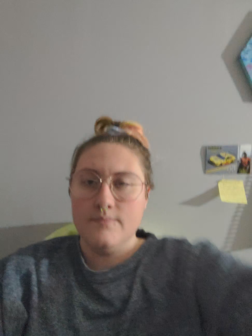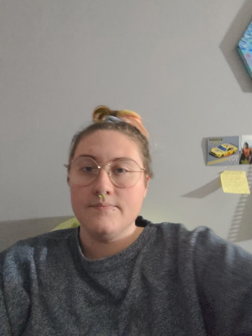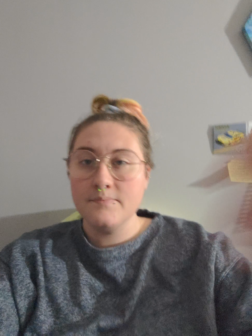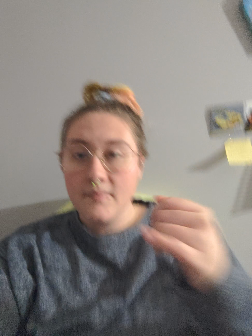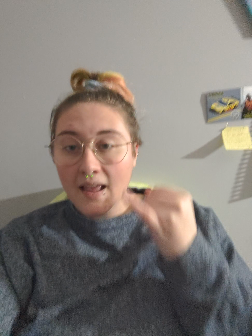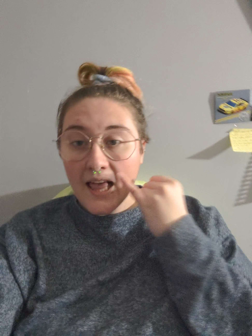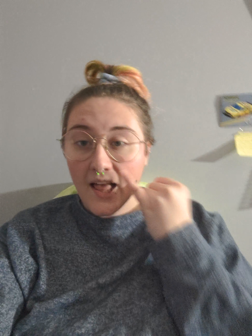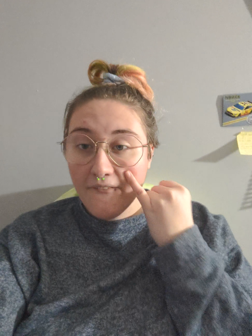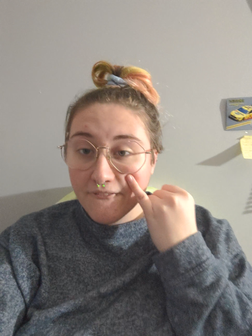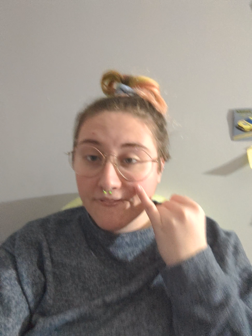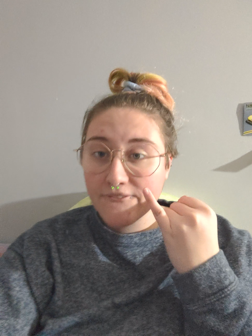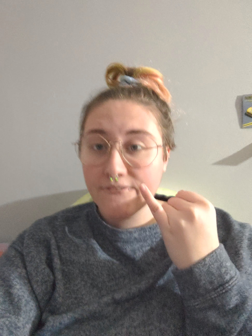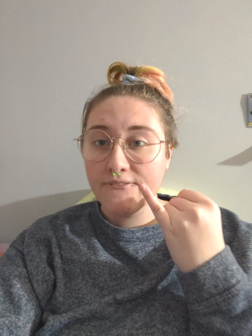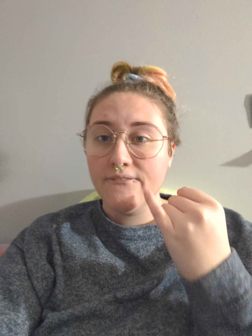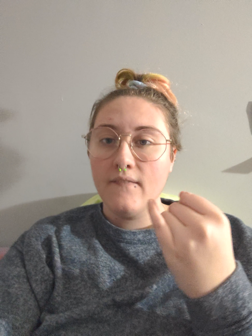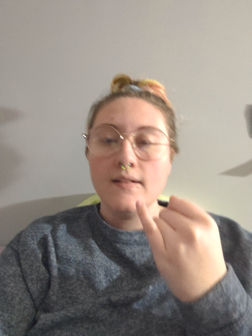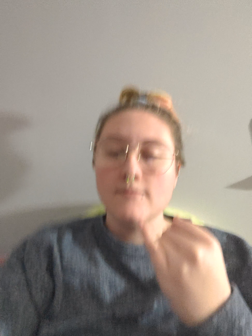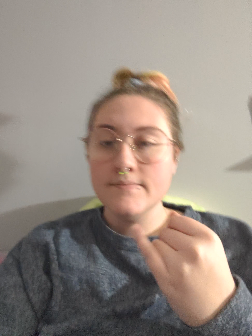if